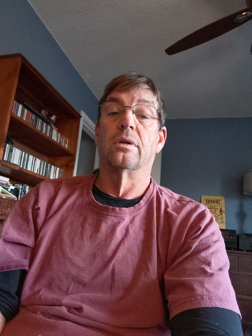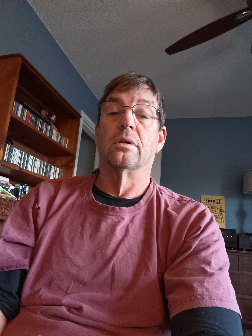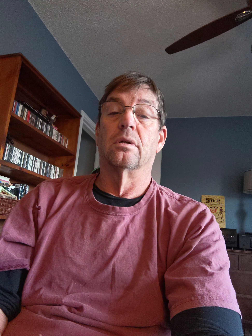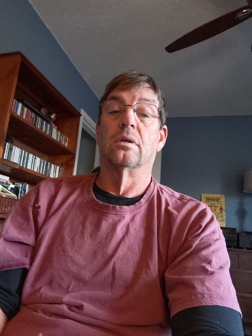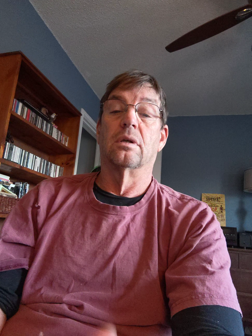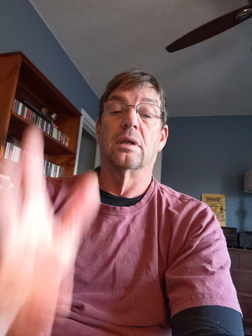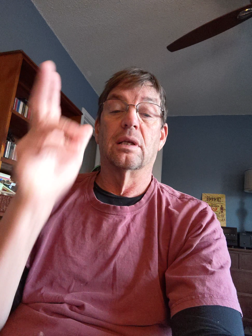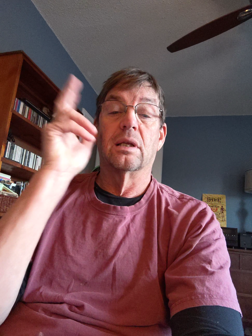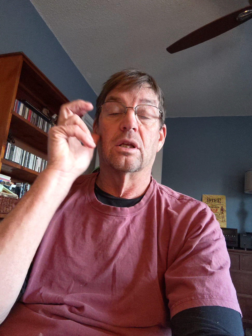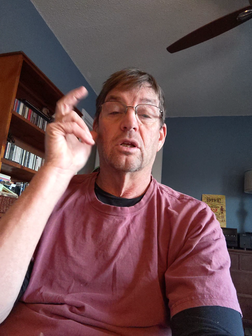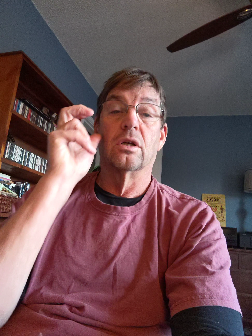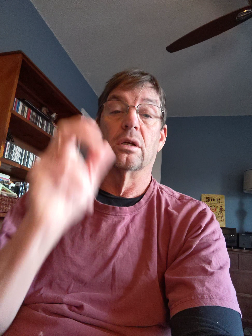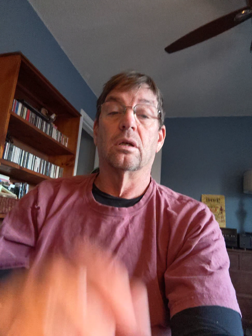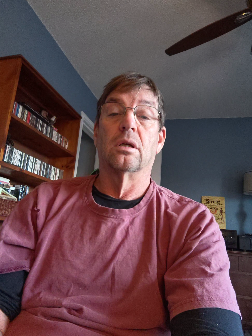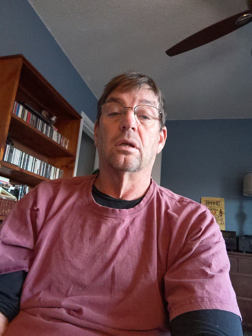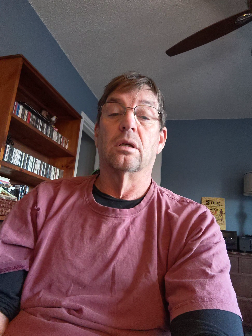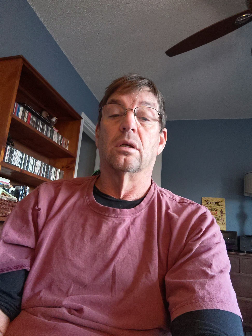hear